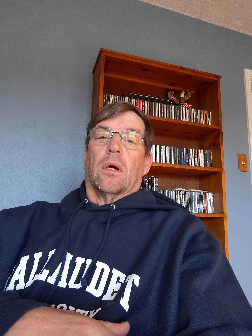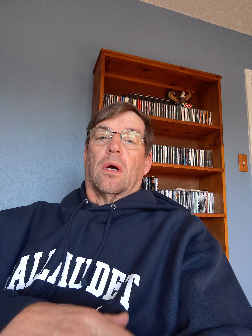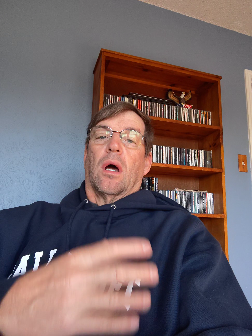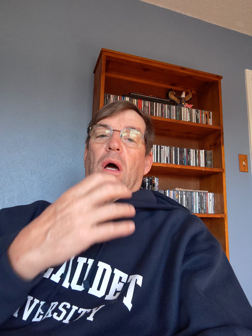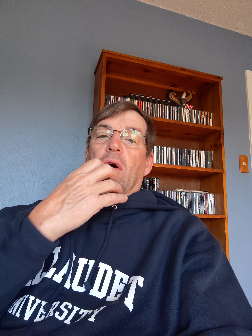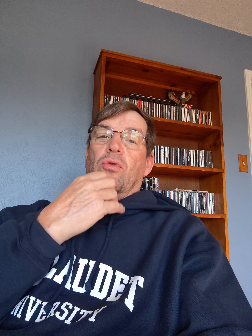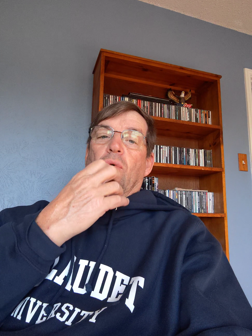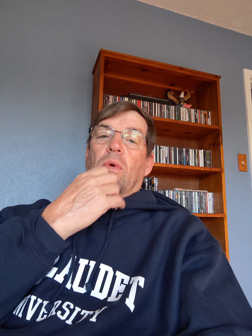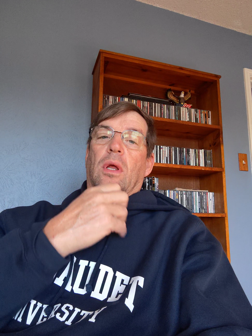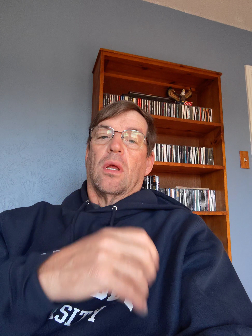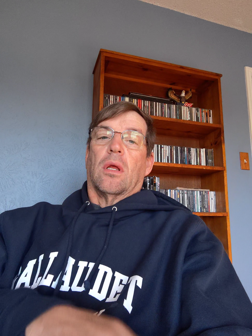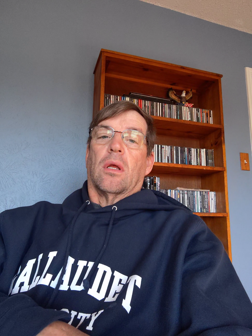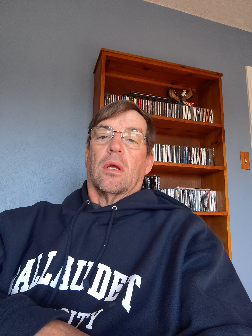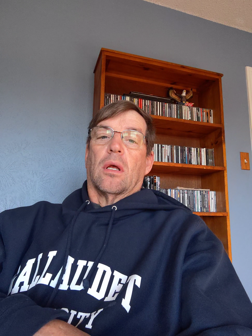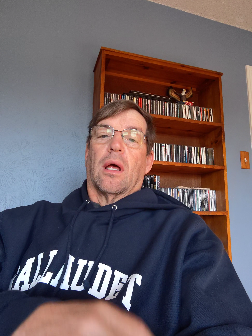underwear